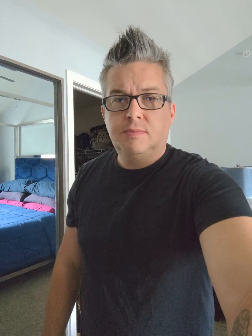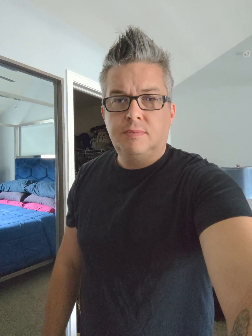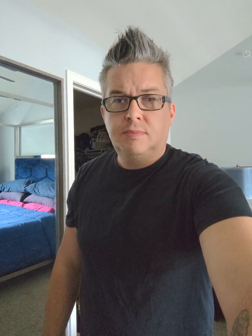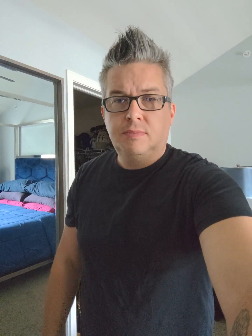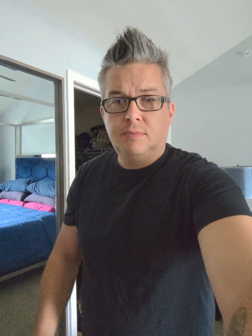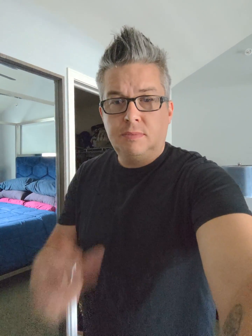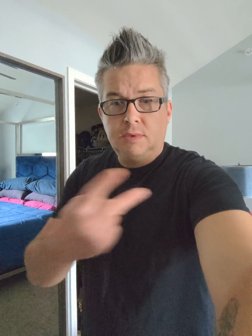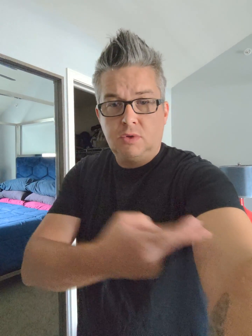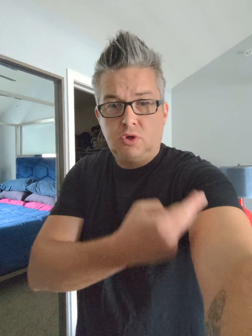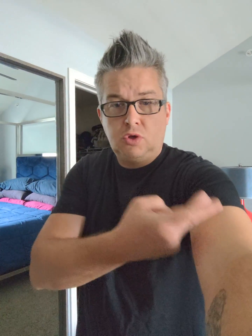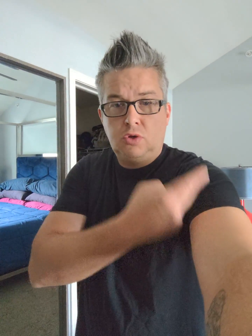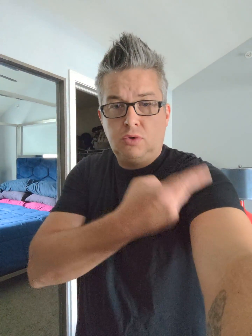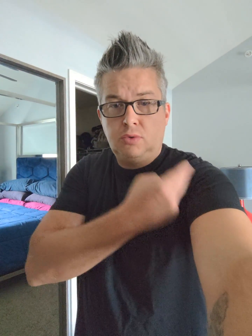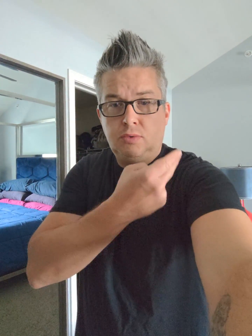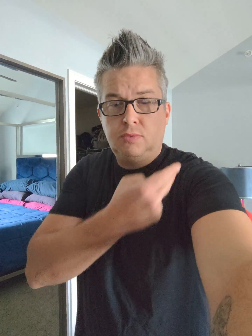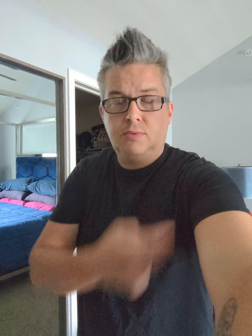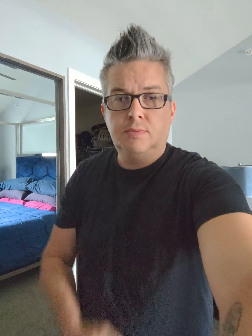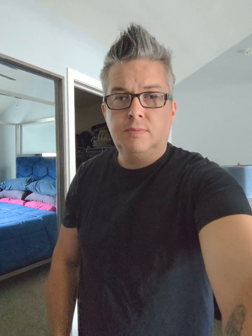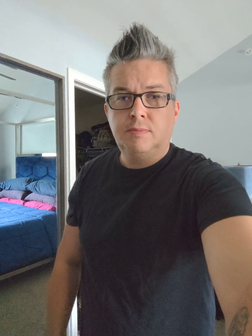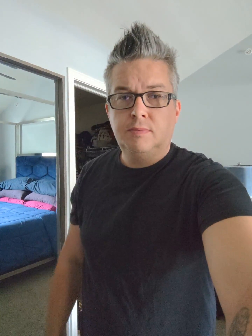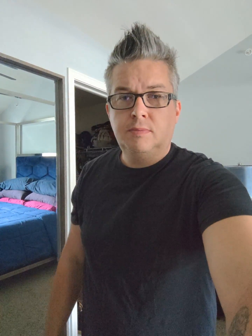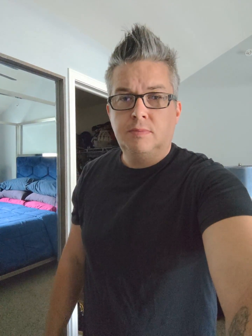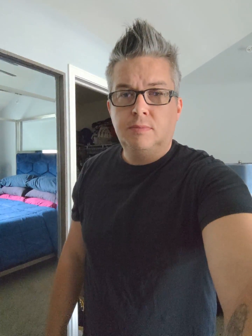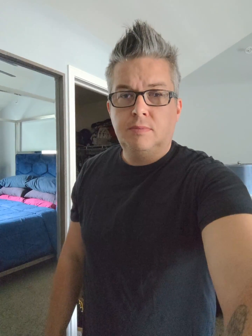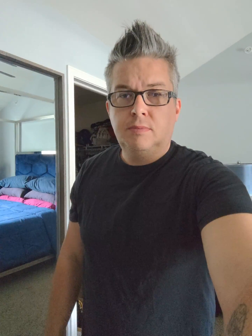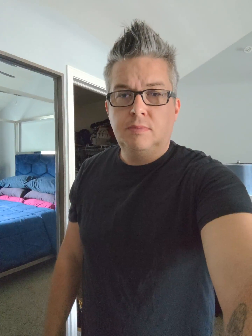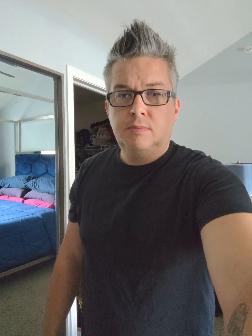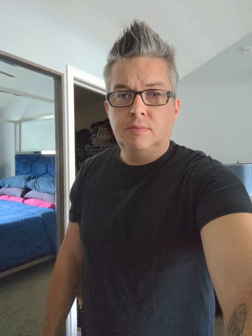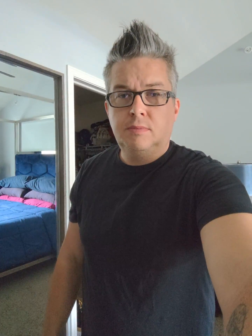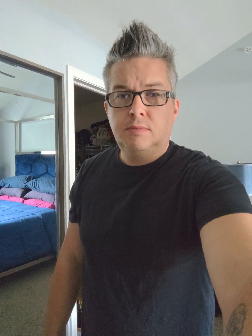sheep